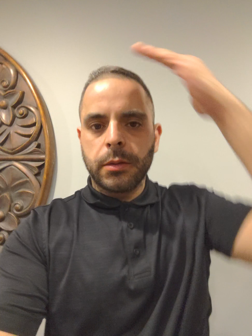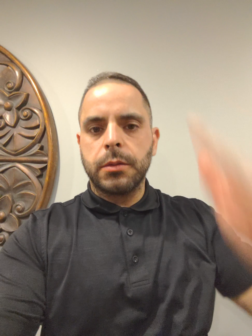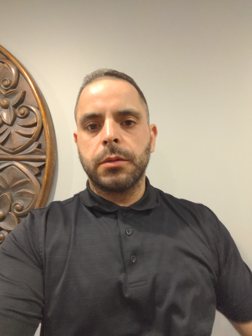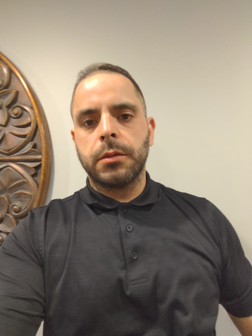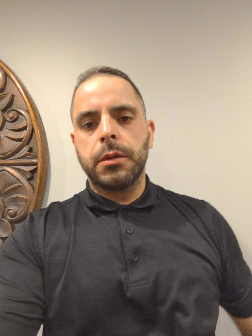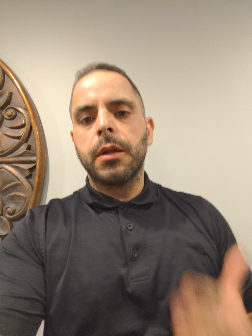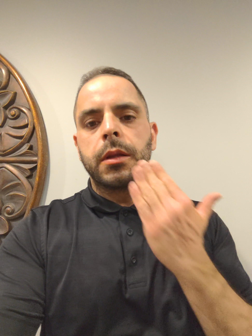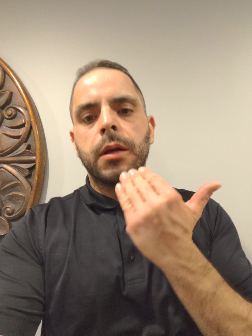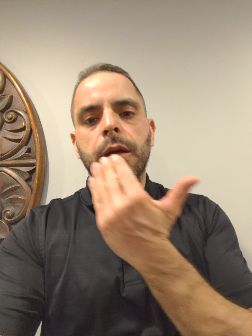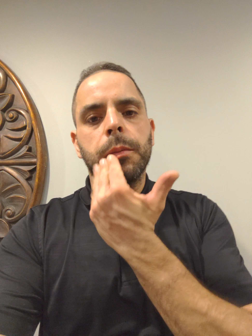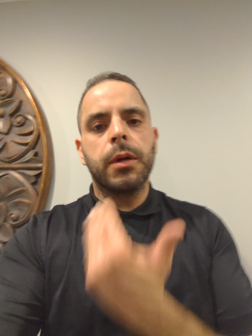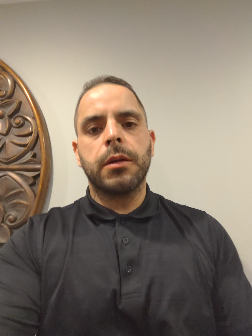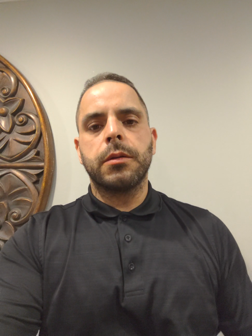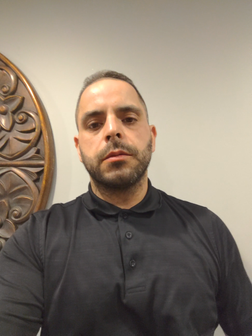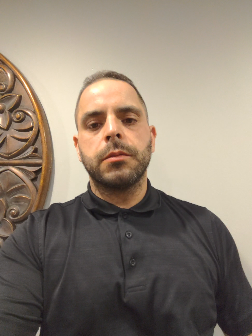napkin